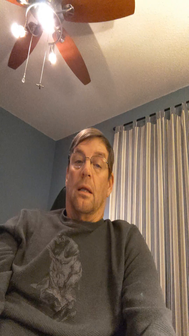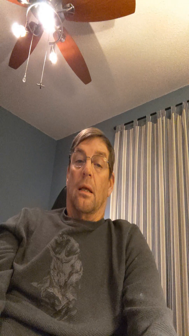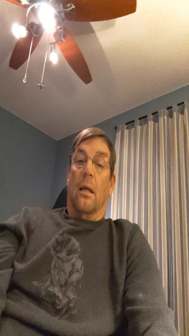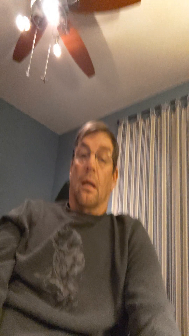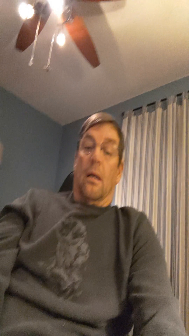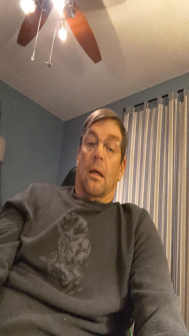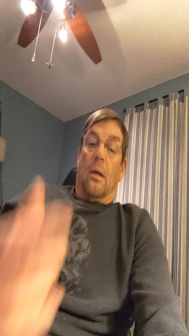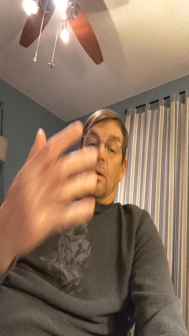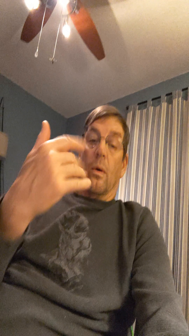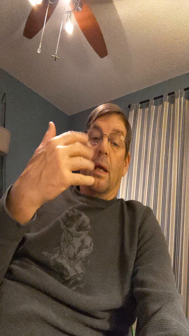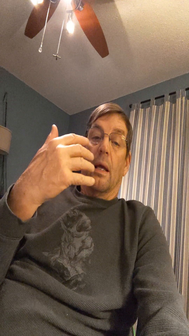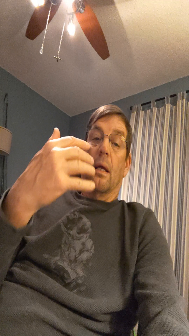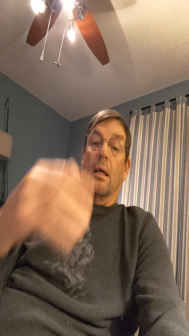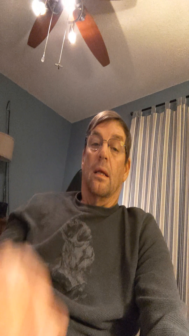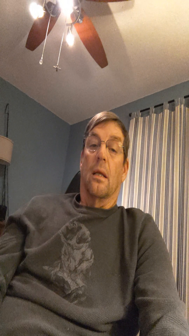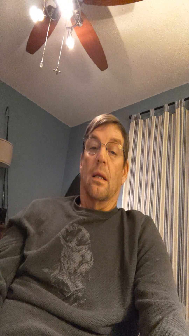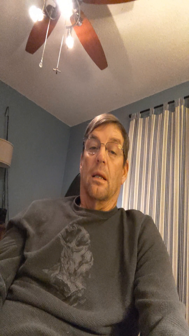wait